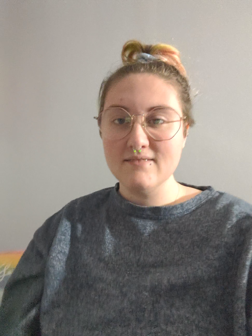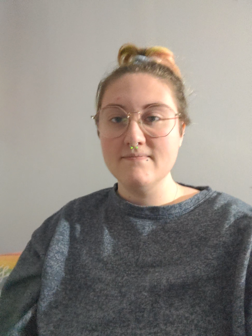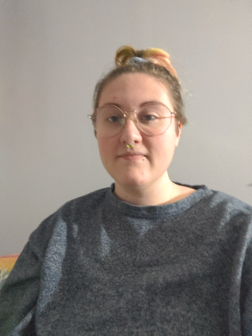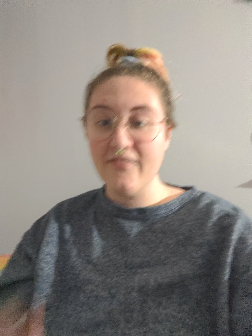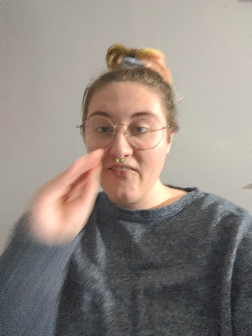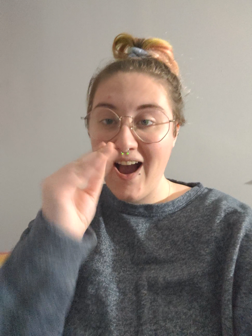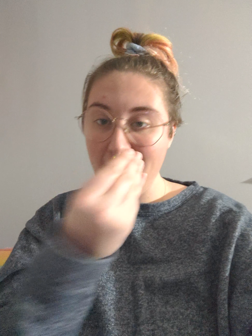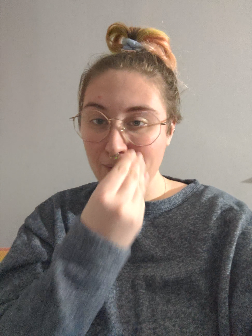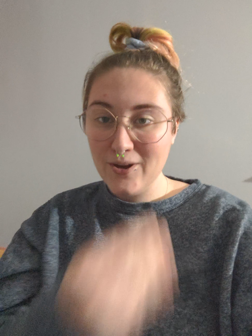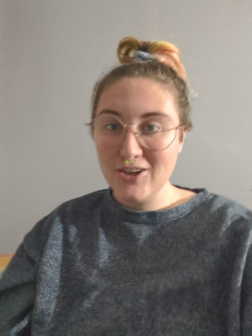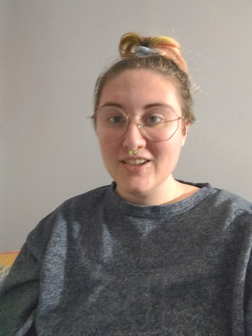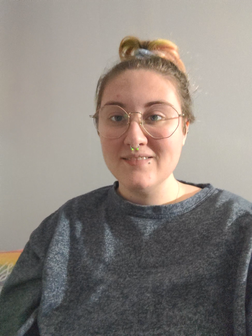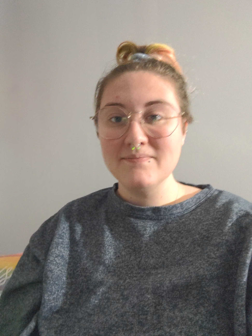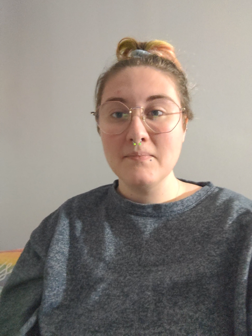flower